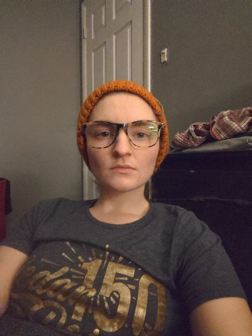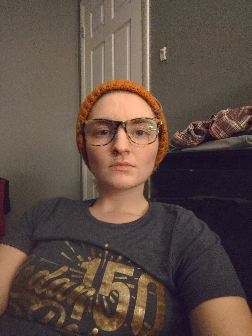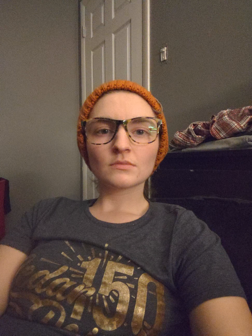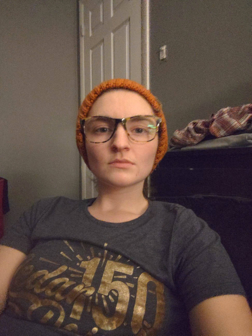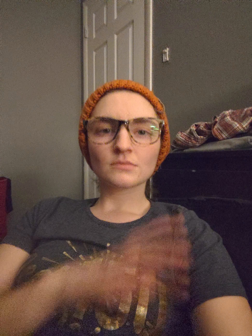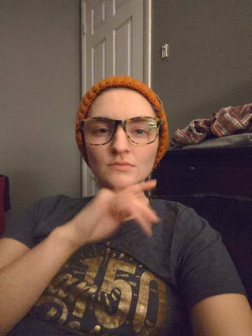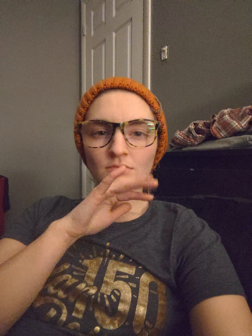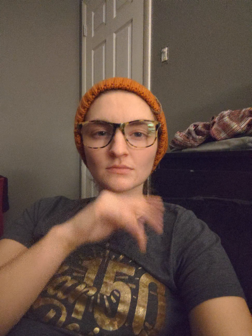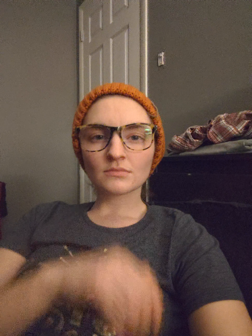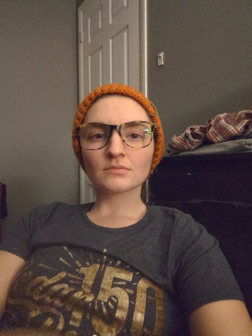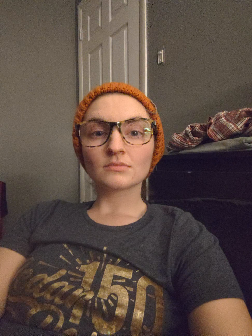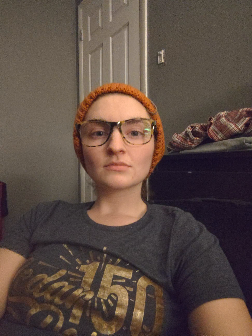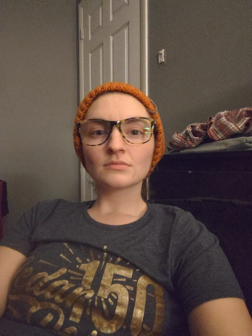dirty